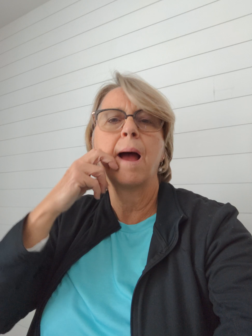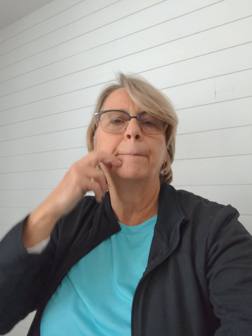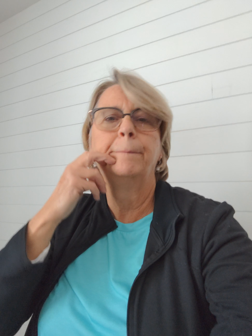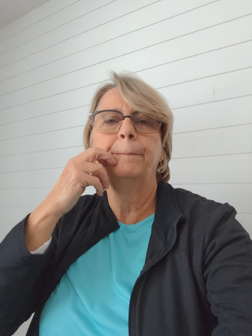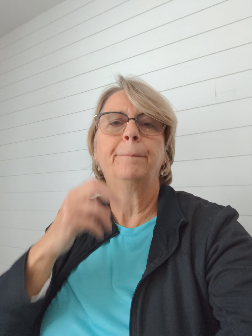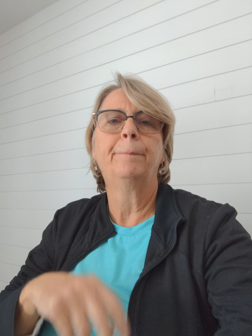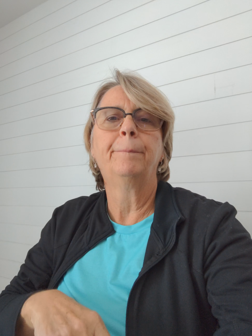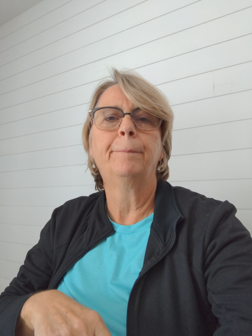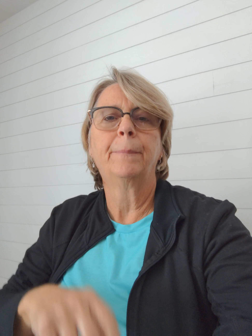gum